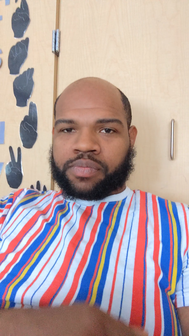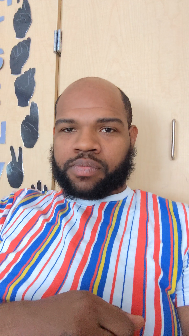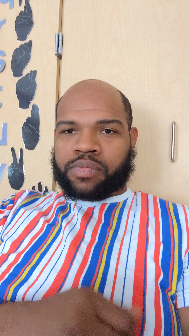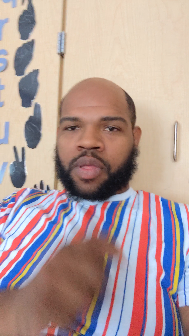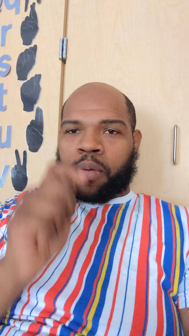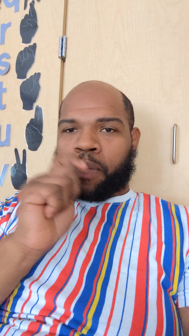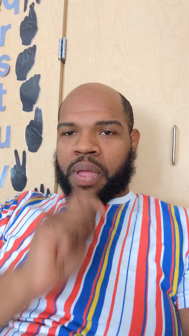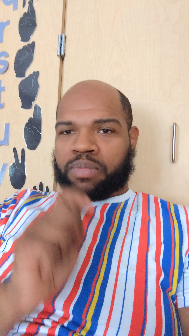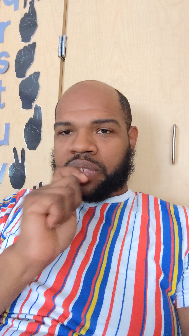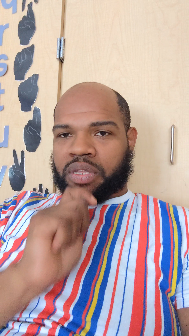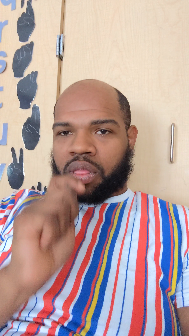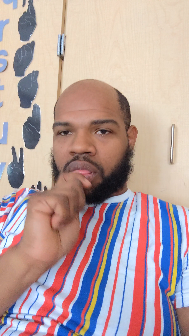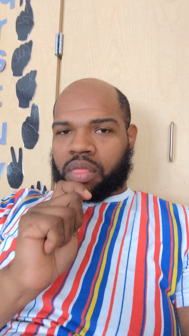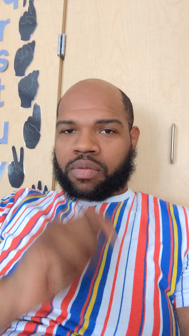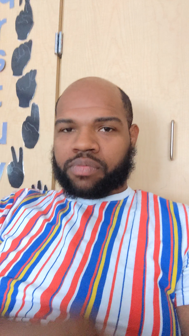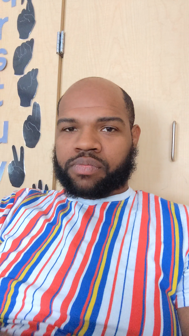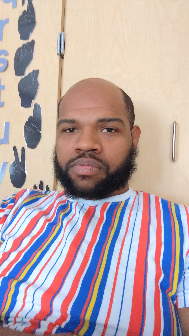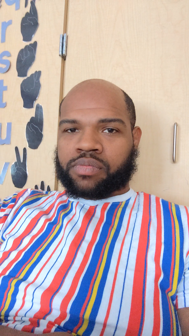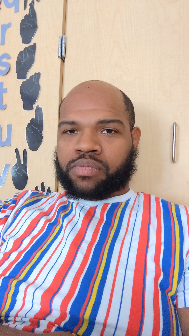popsicle